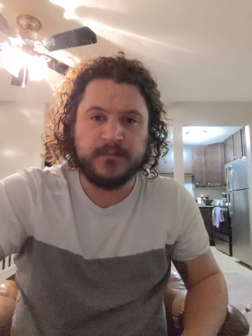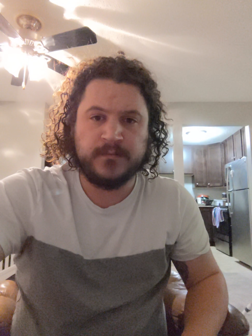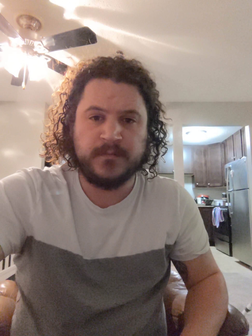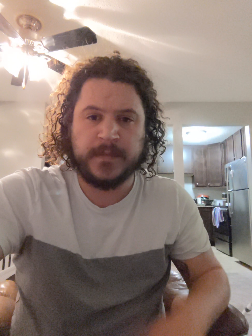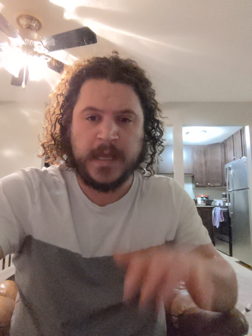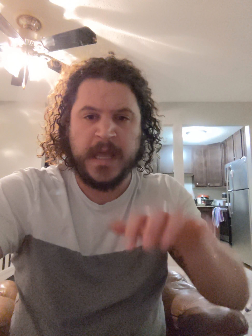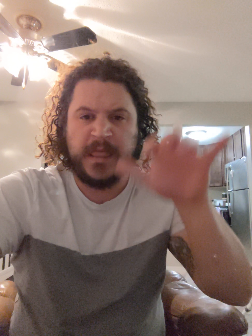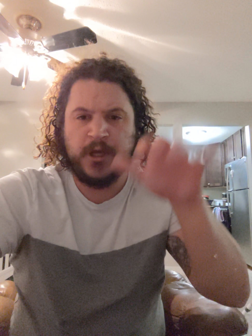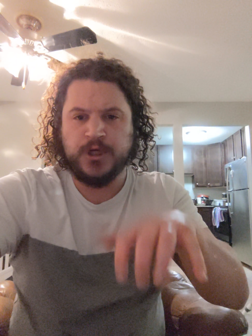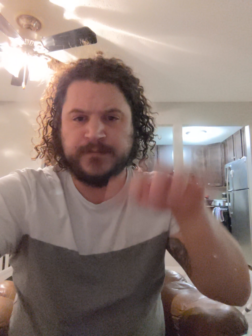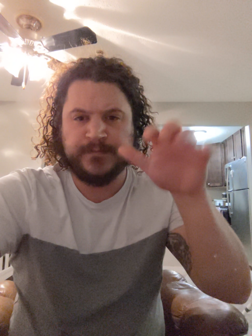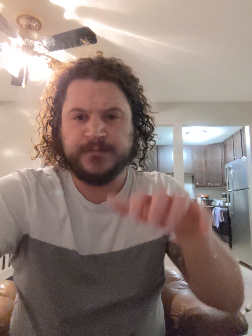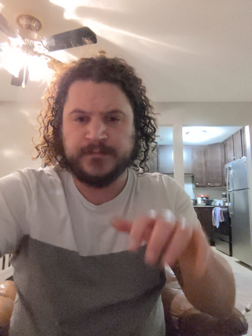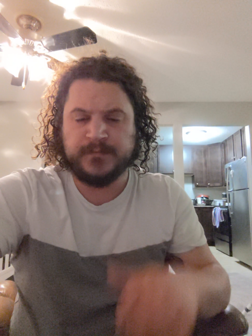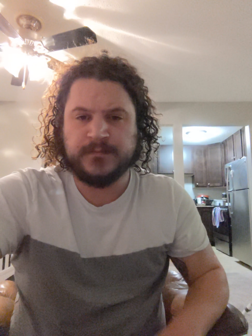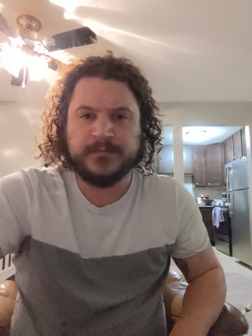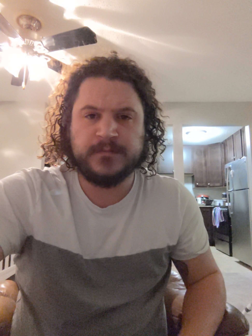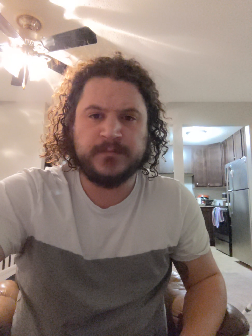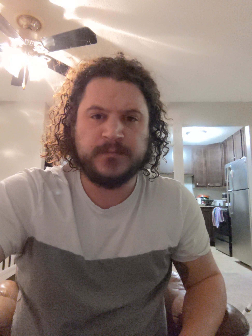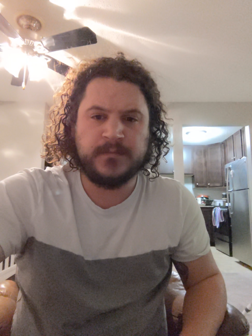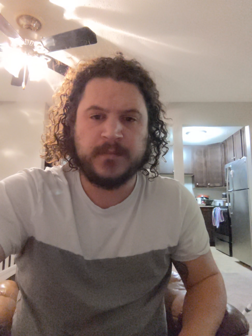alligator